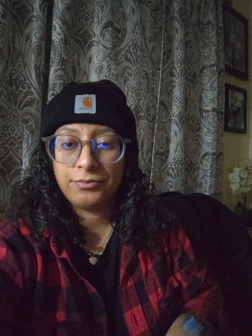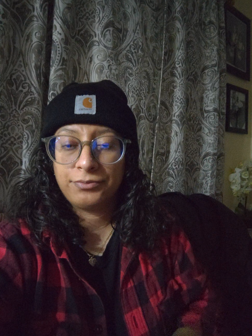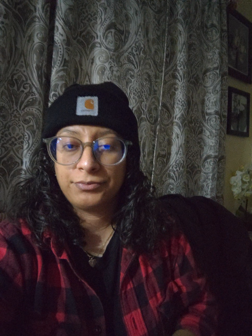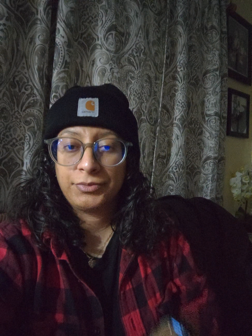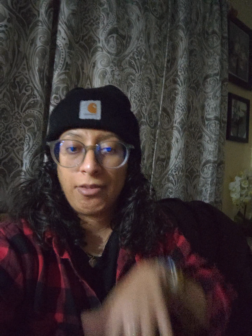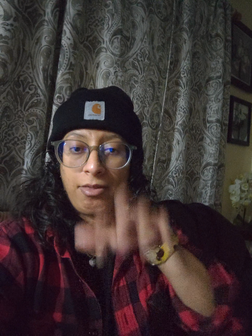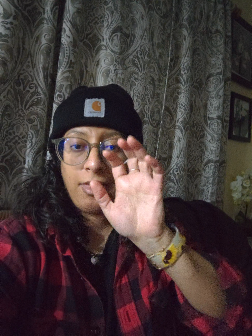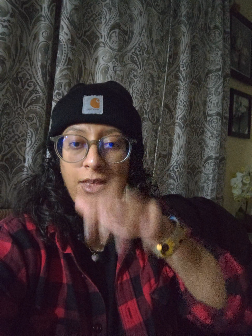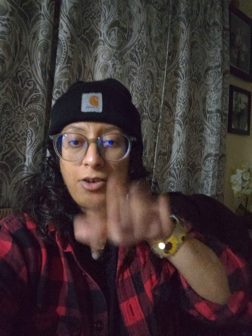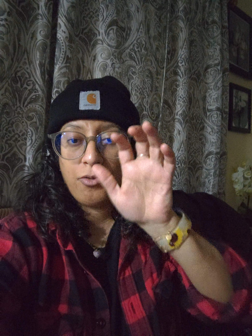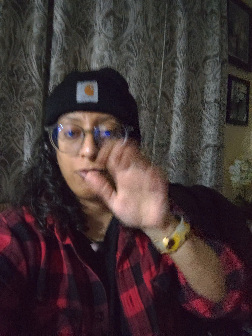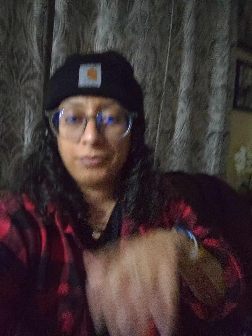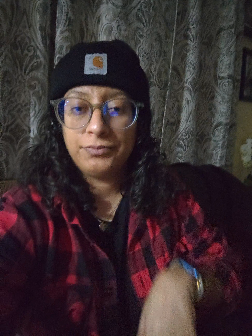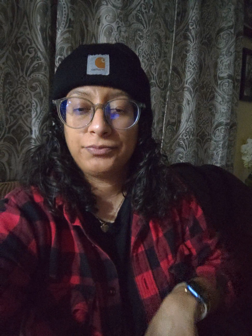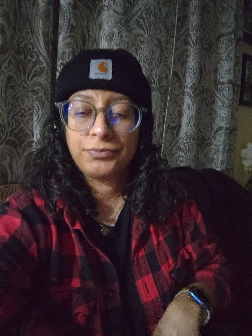alligator